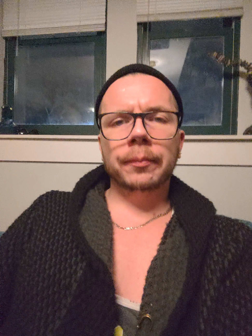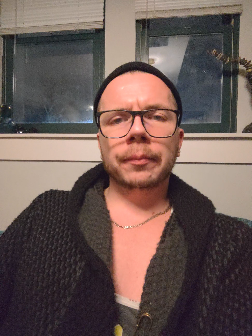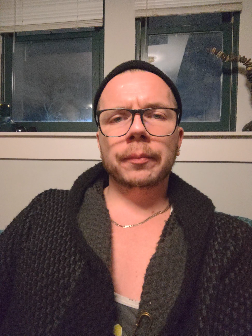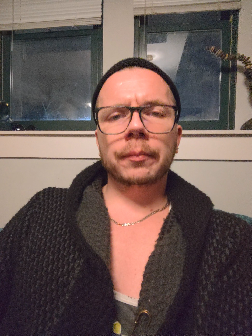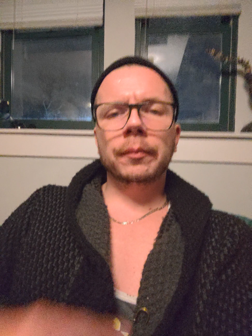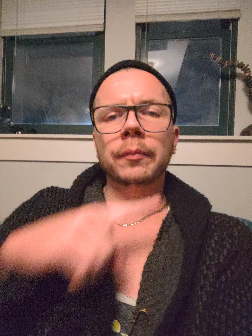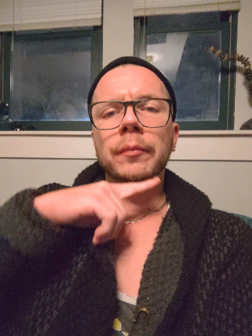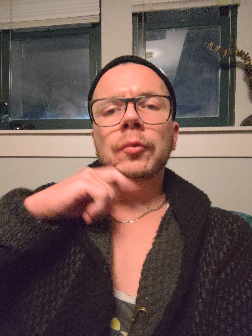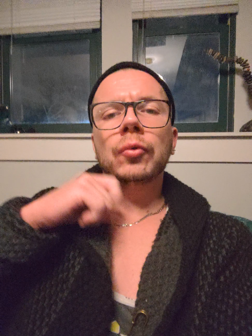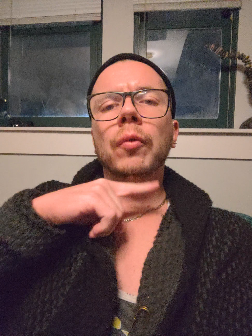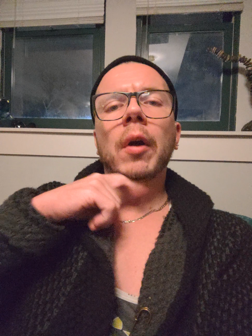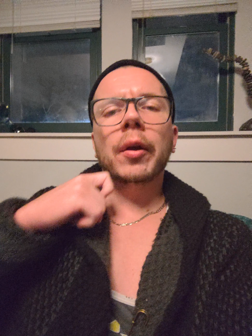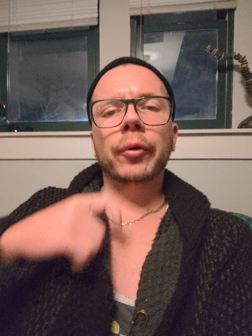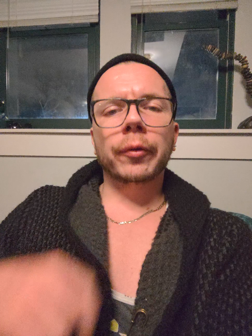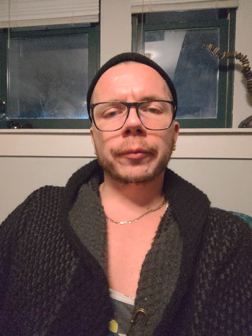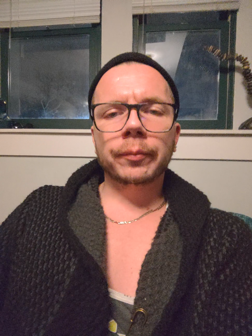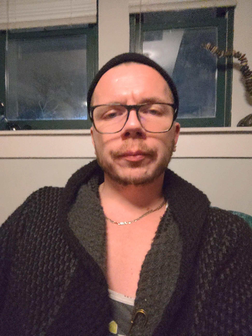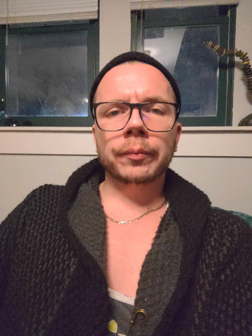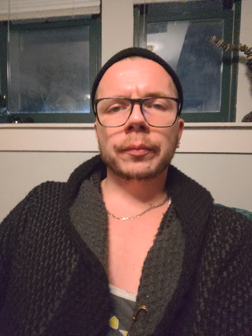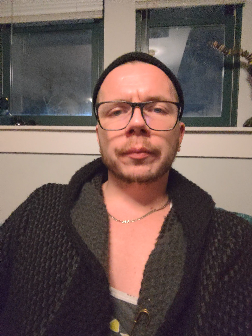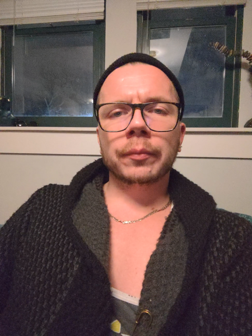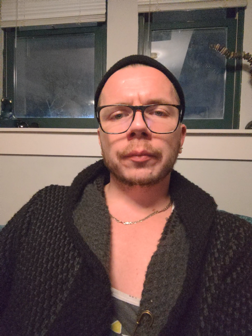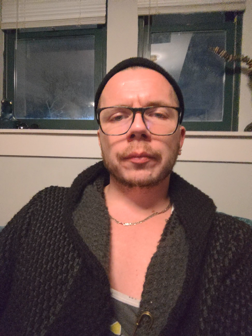dryer